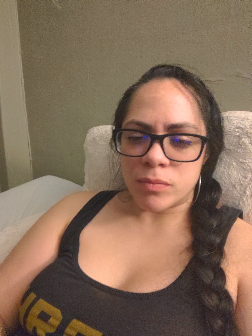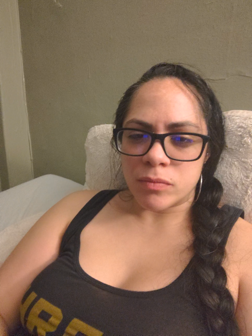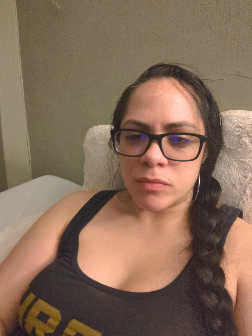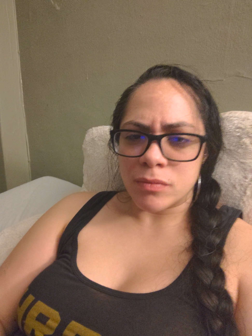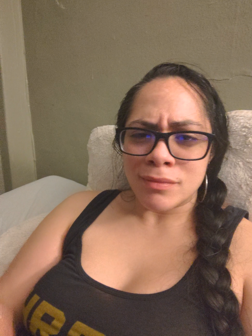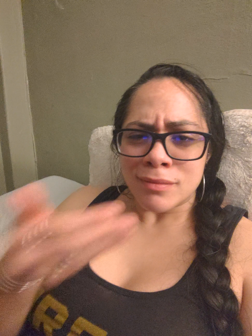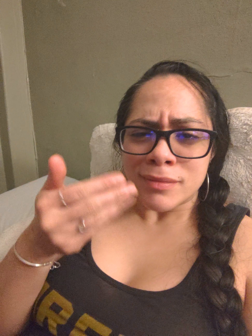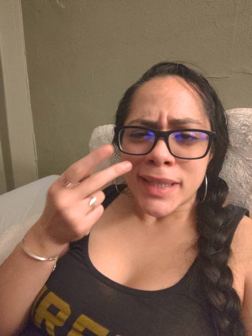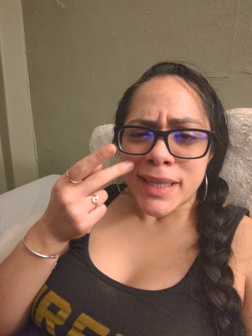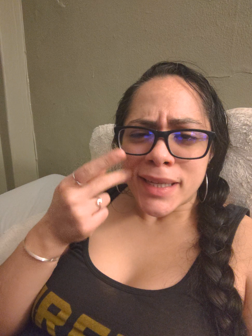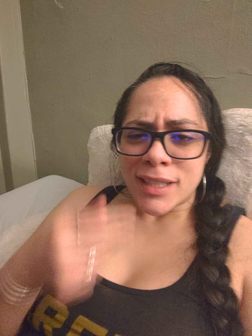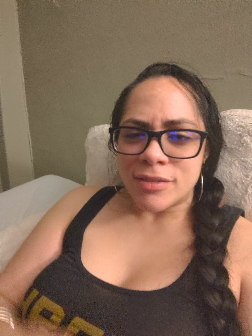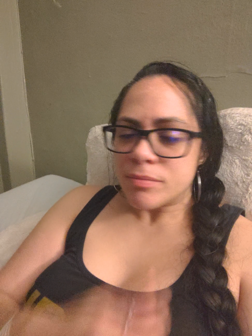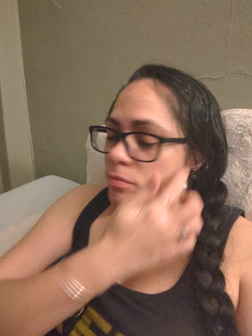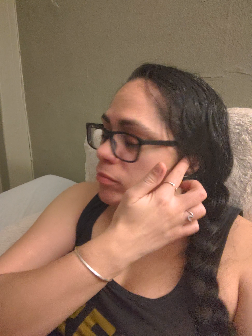kitty